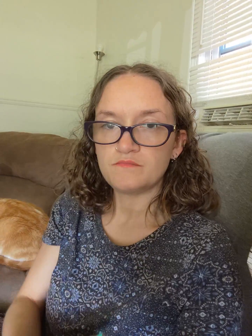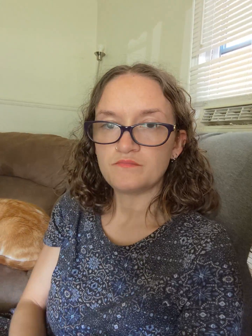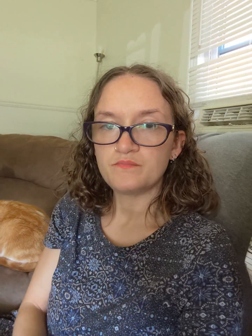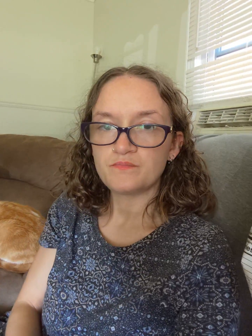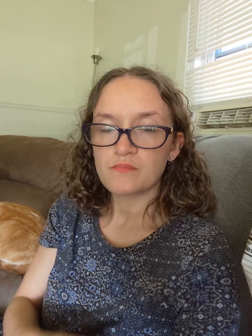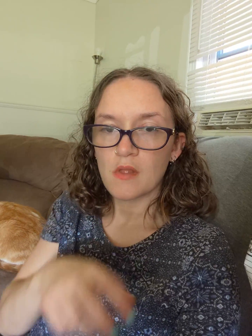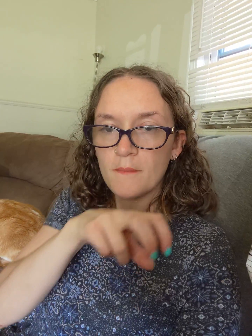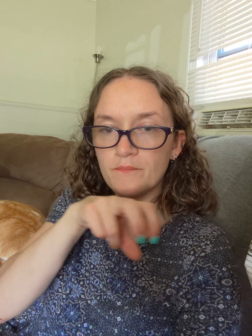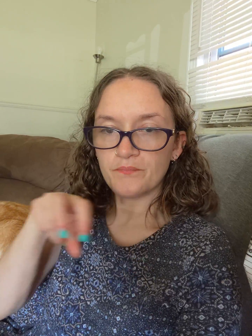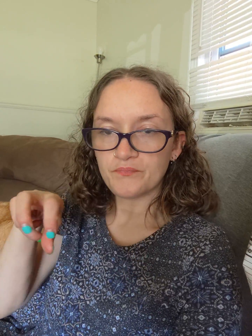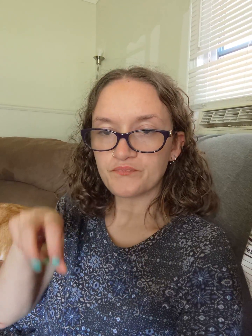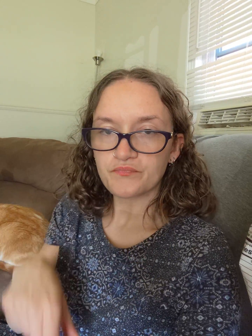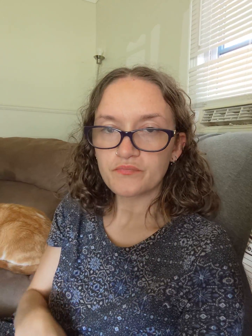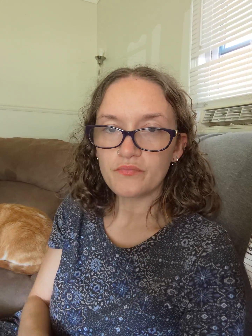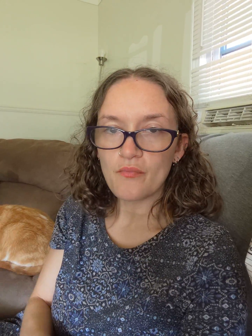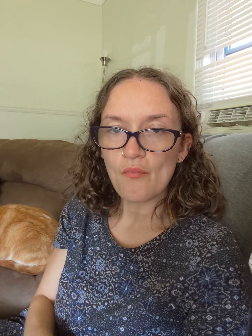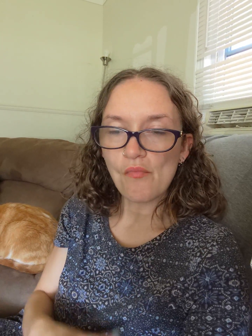bench